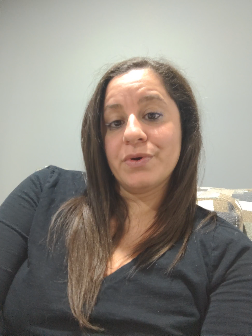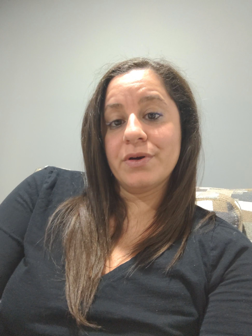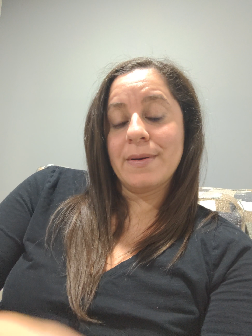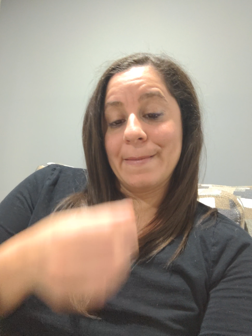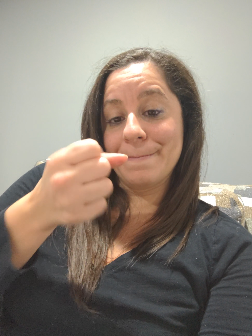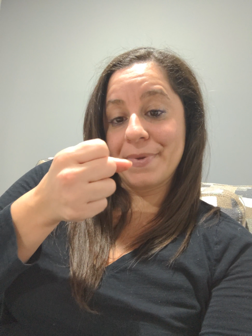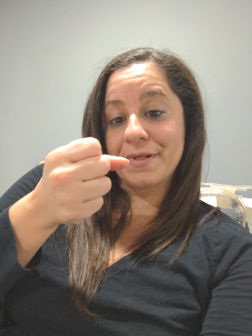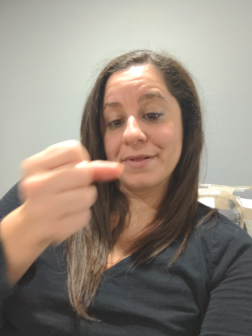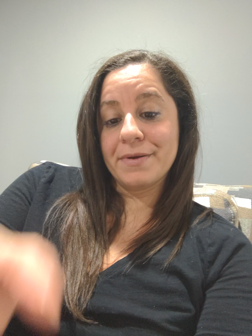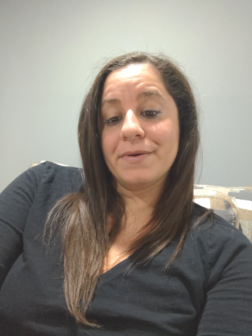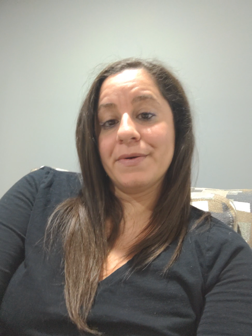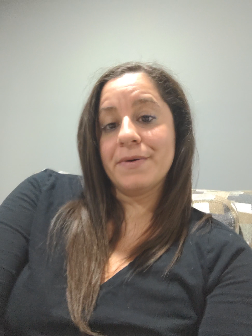milk